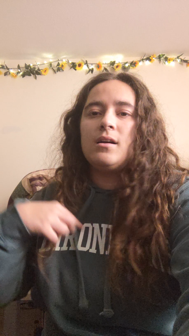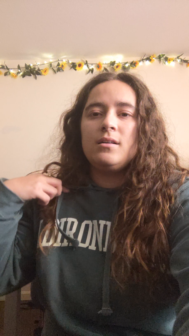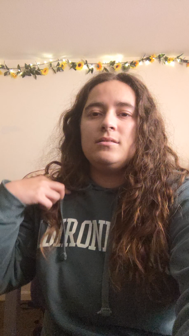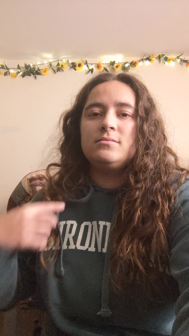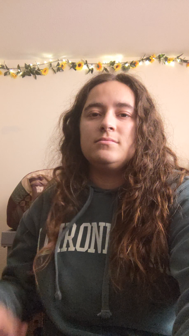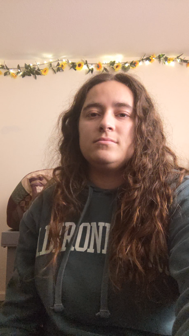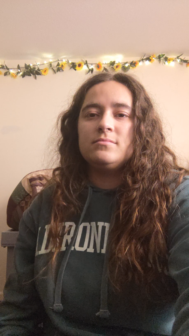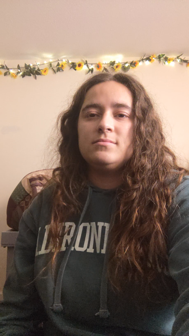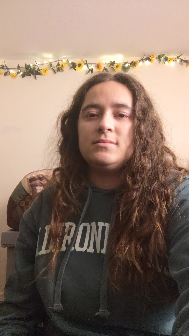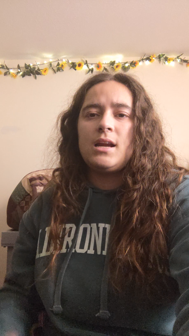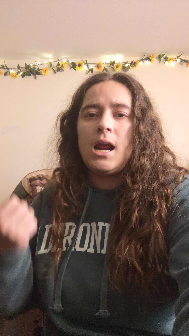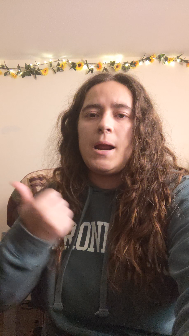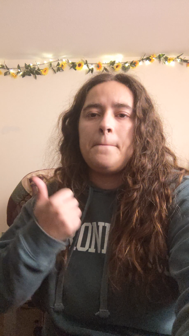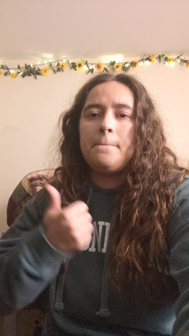help